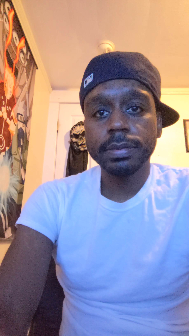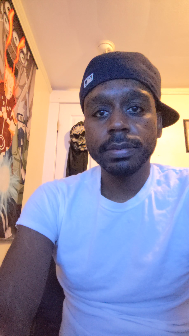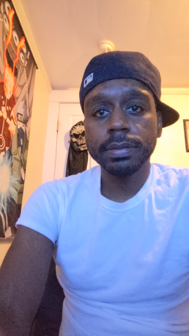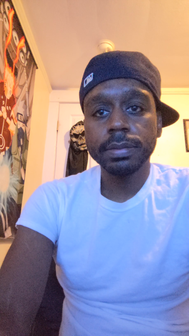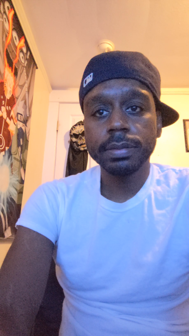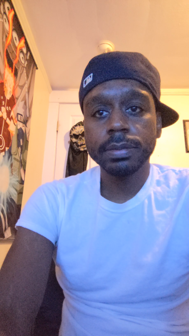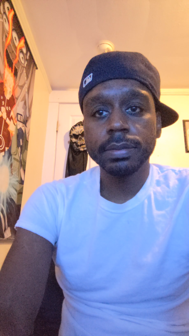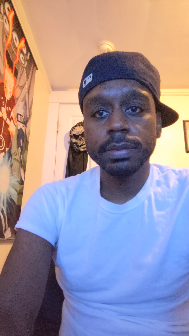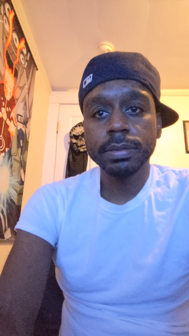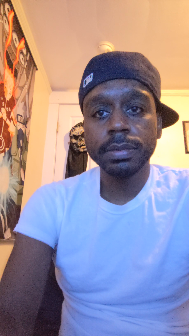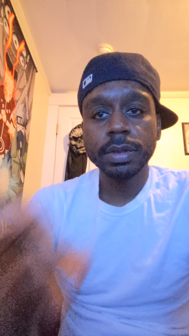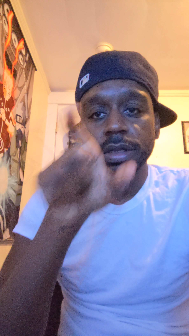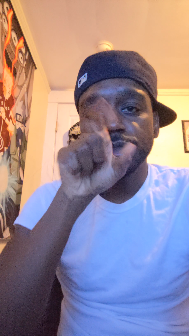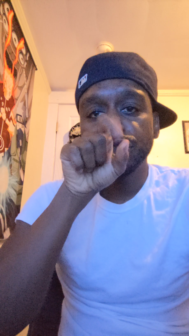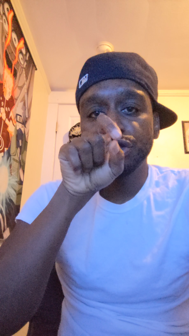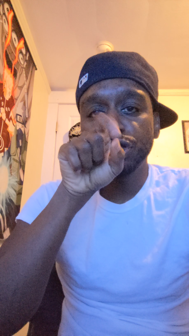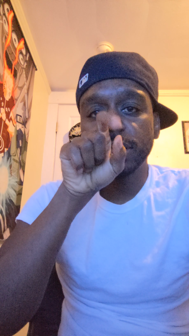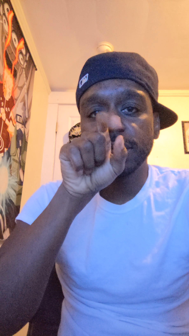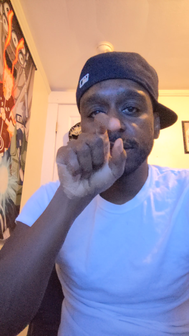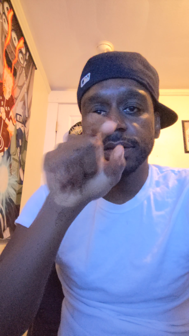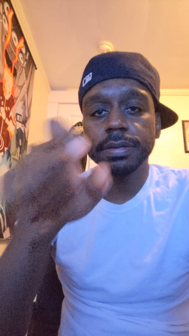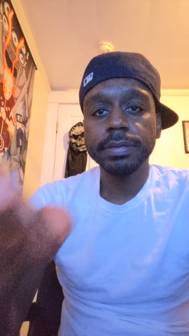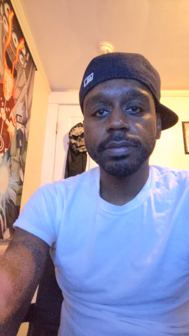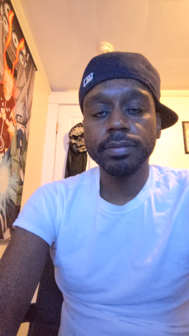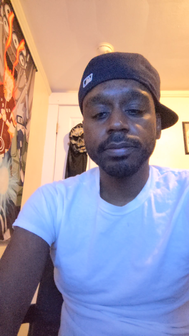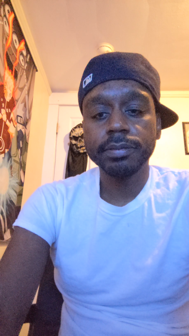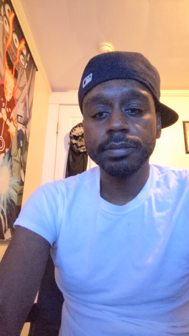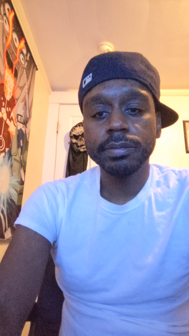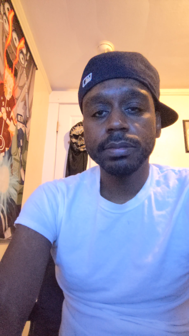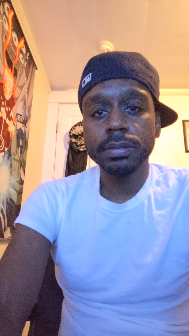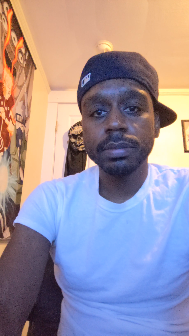chicken